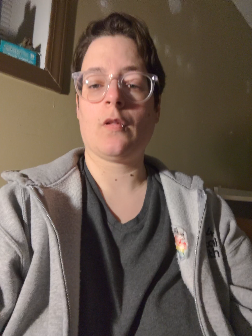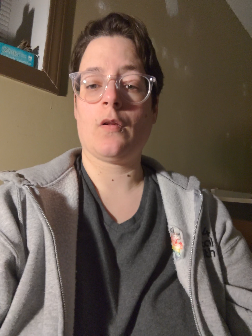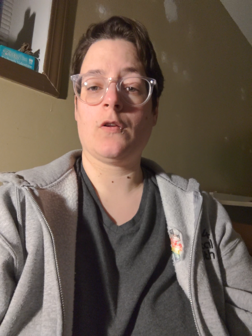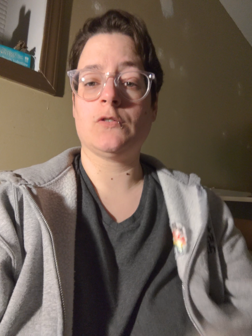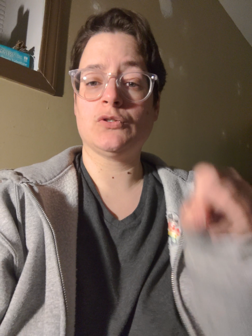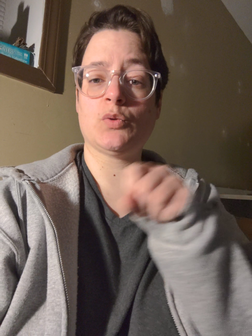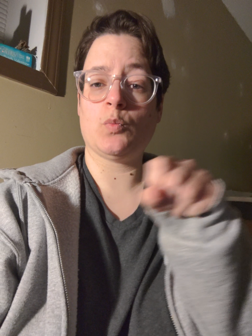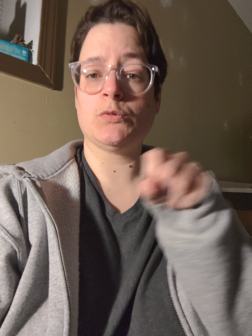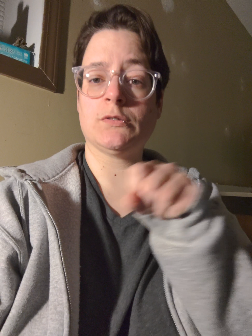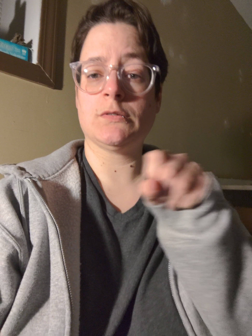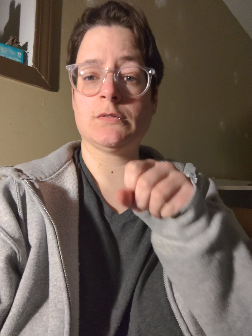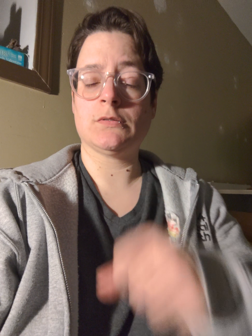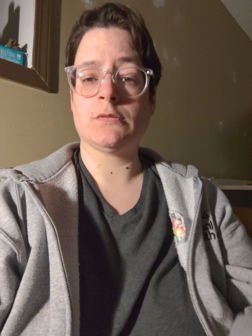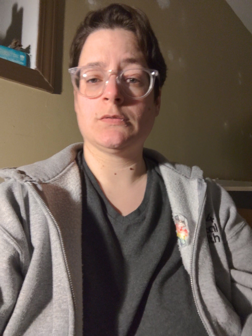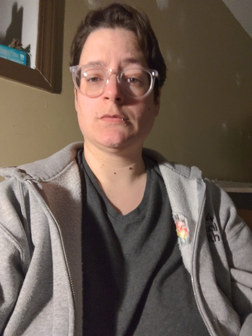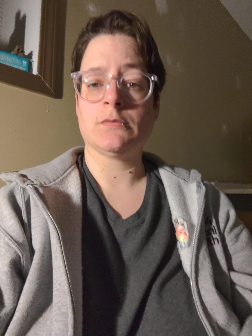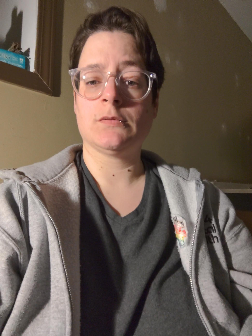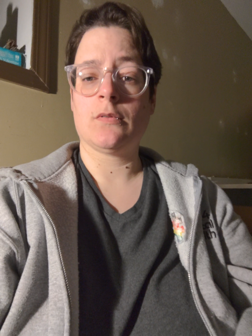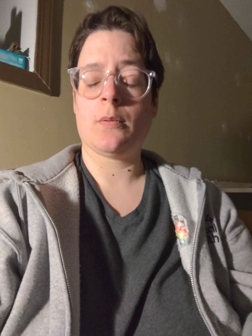shoe